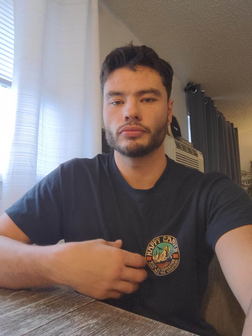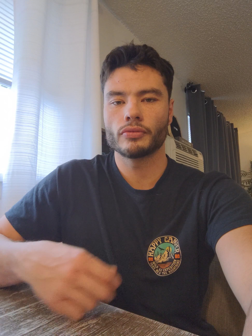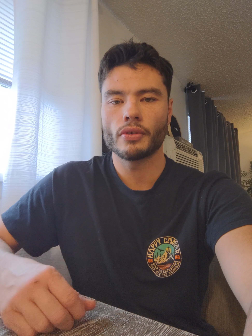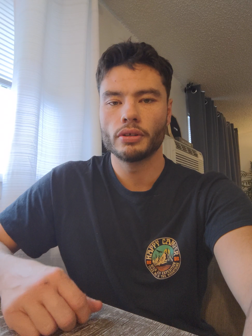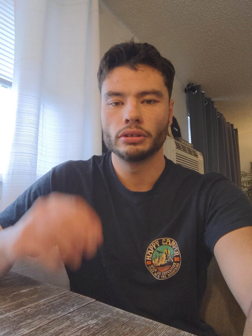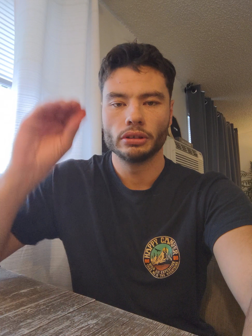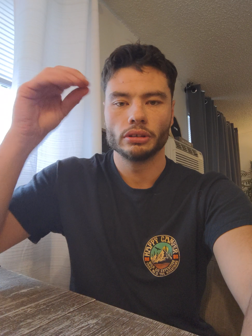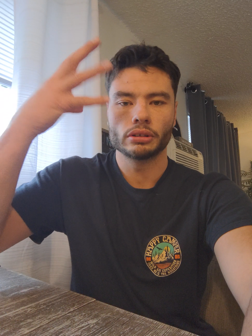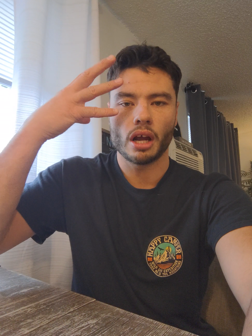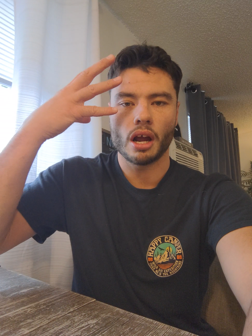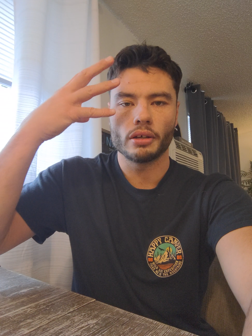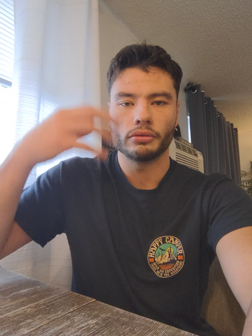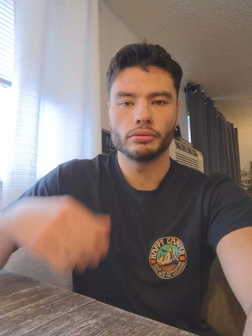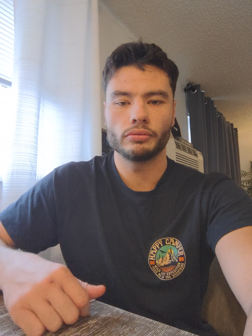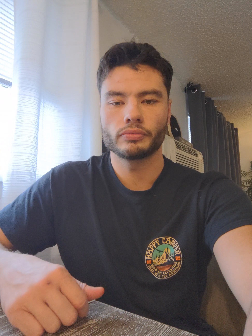sun